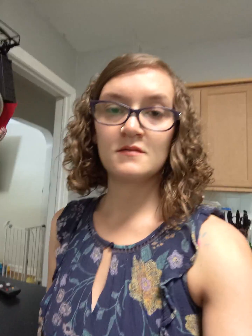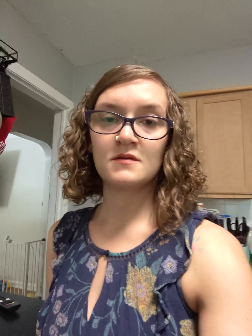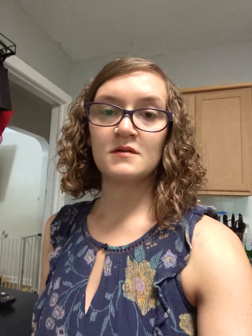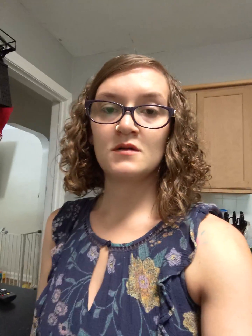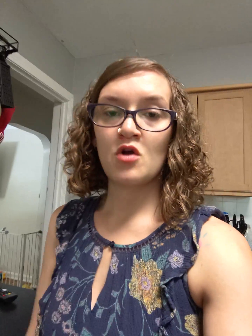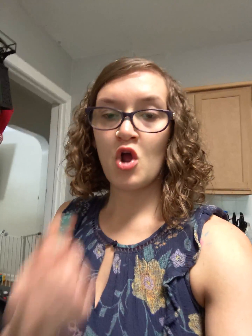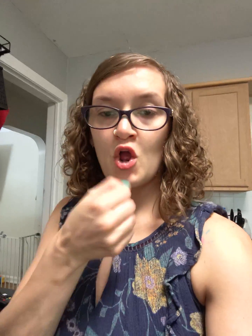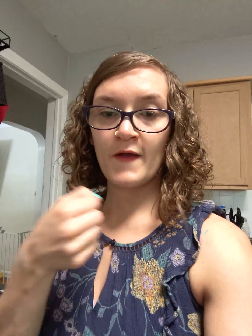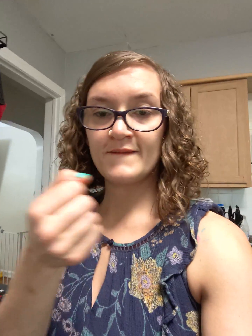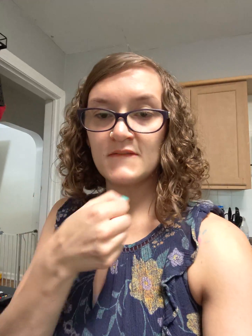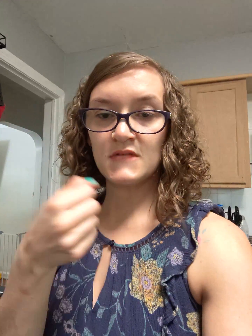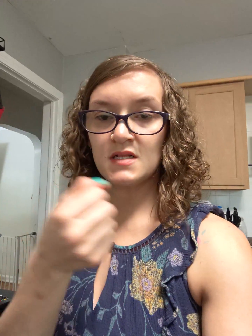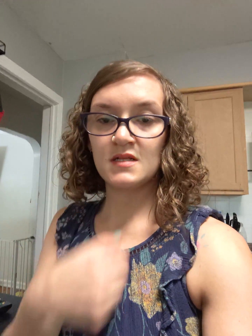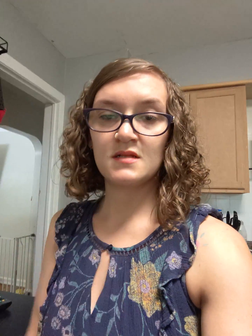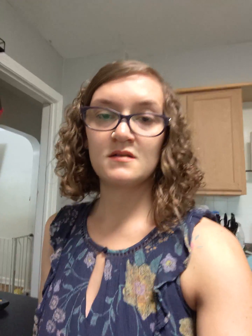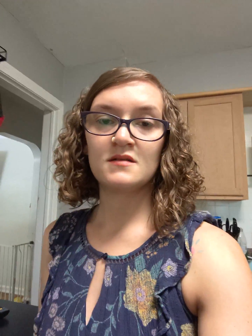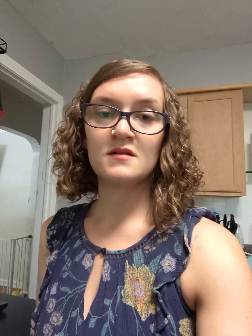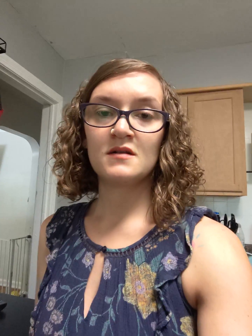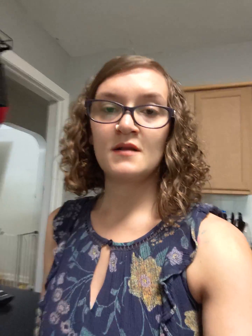coffee